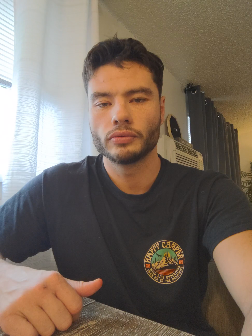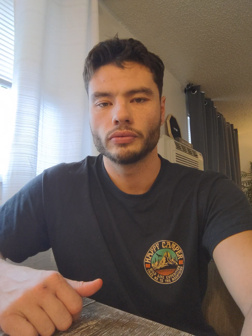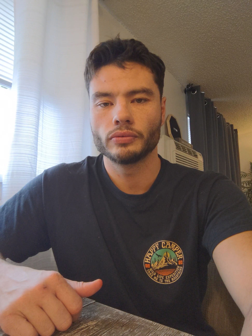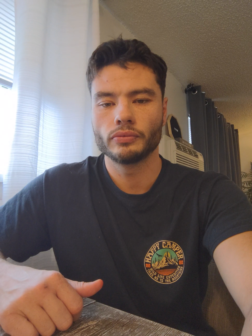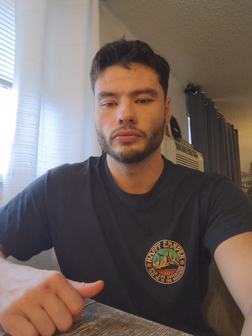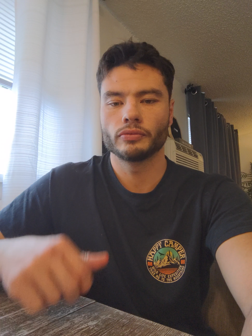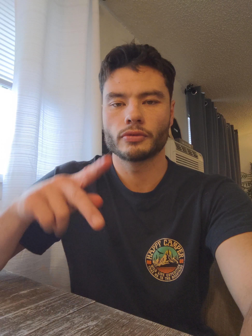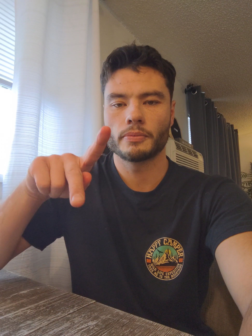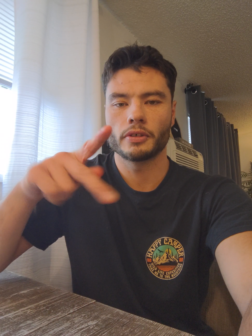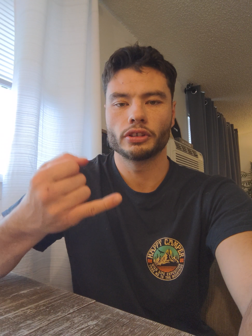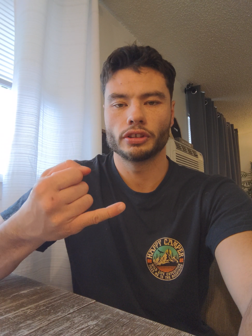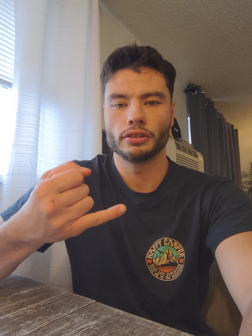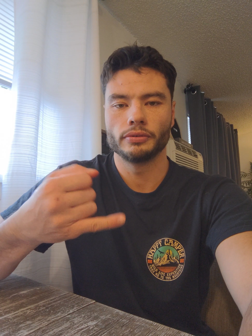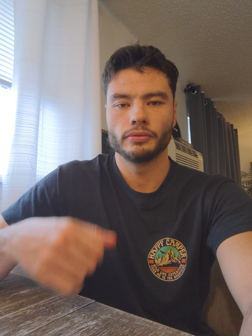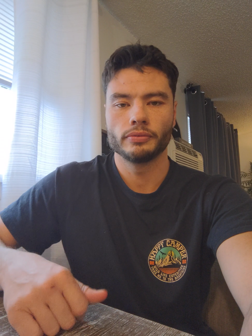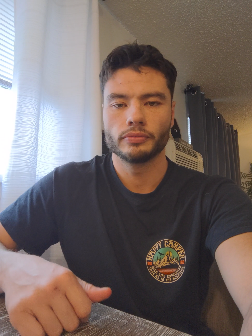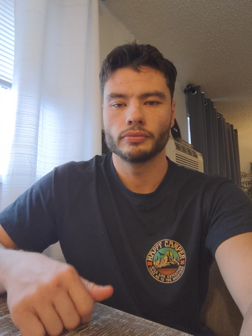pajamas